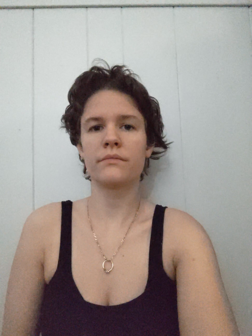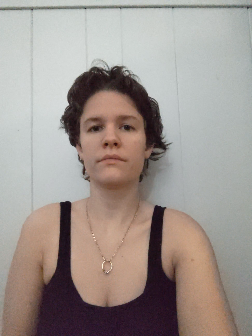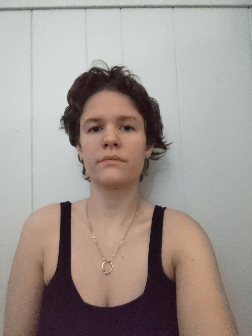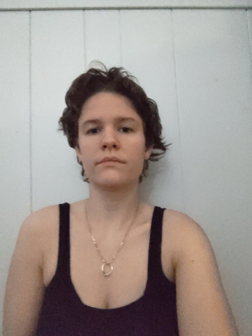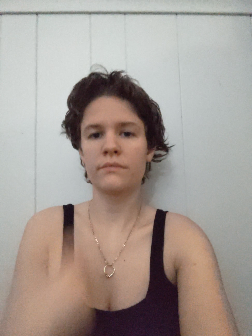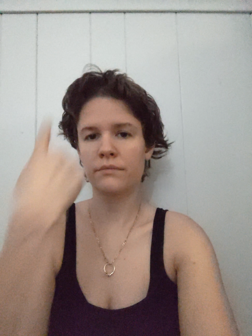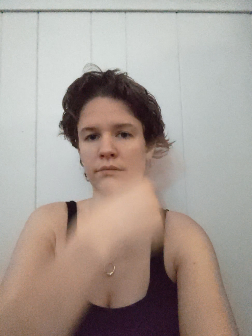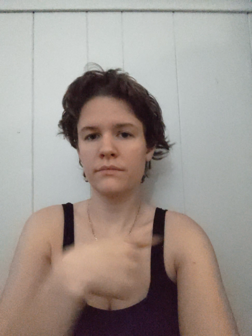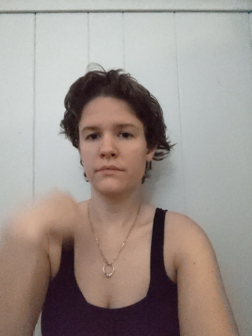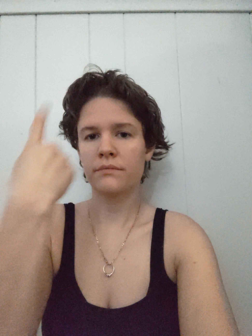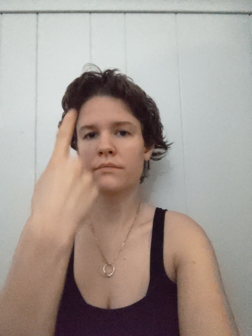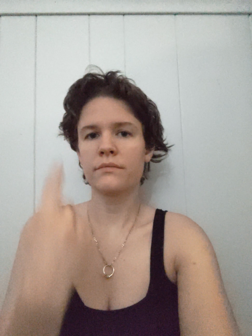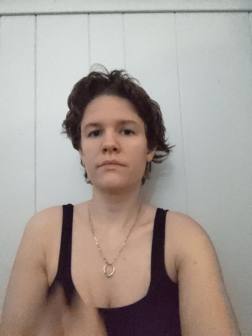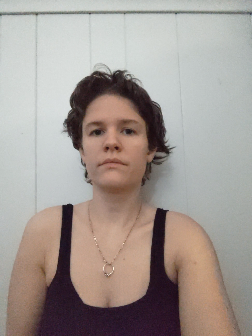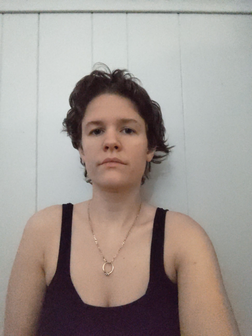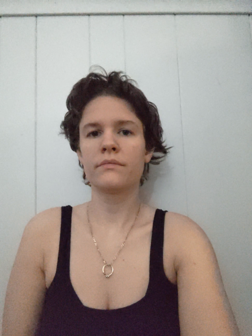look